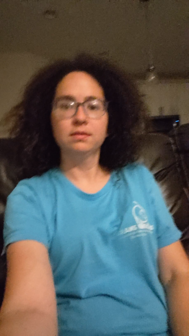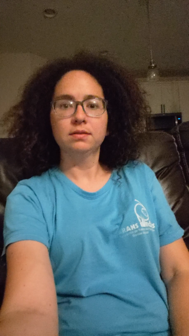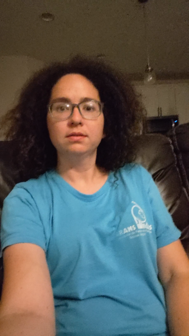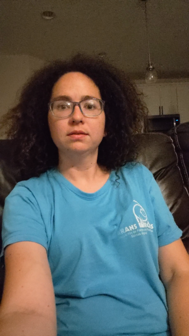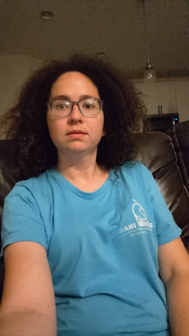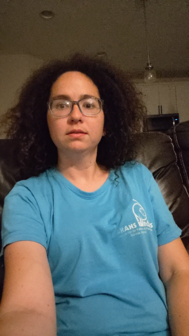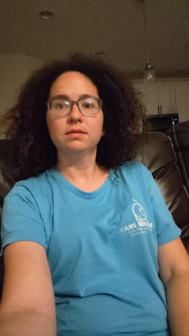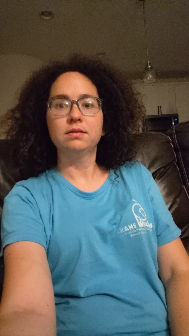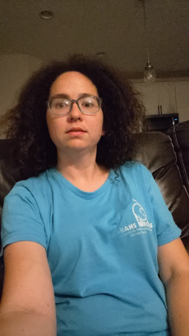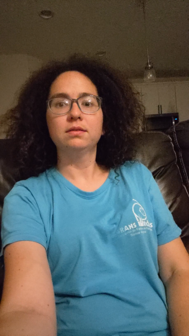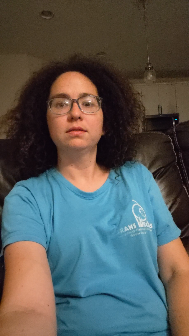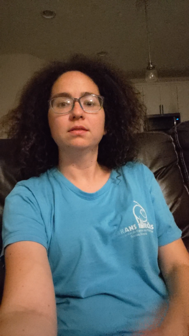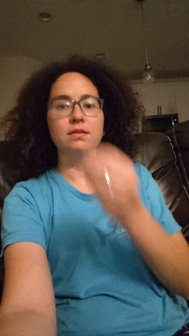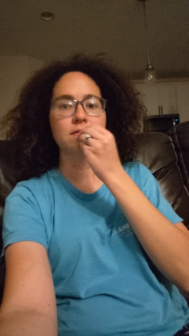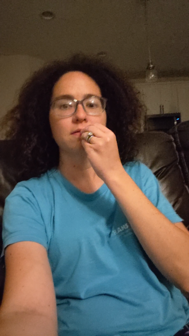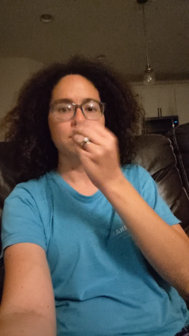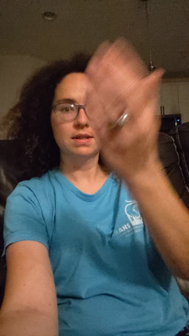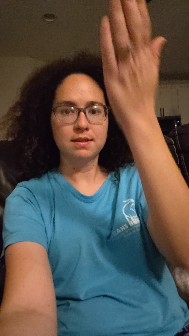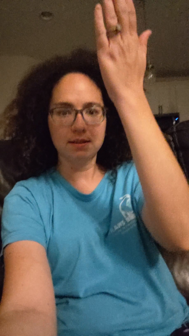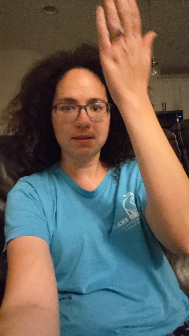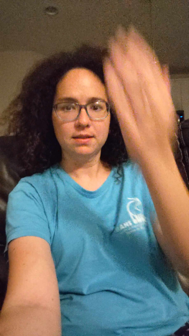breakfast